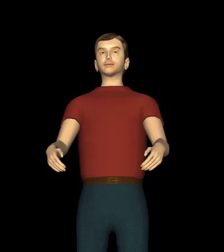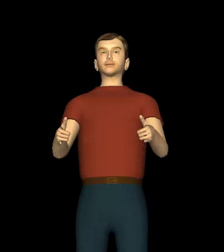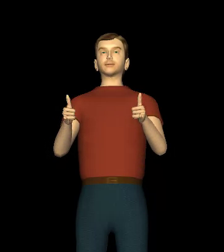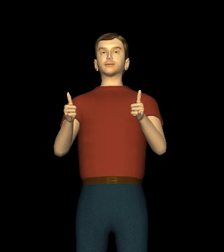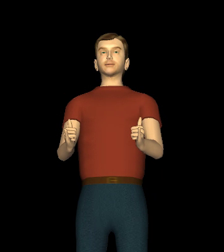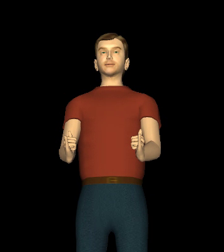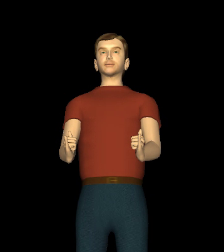كرسي